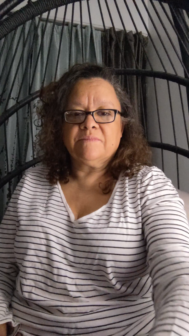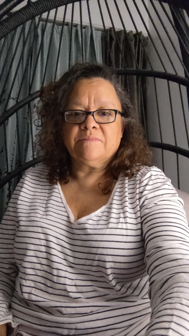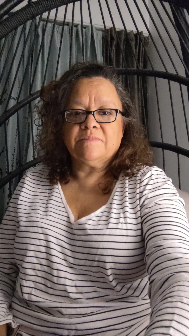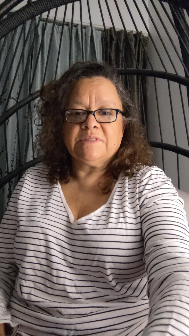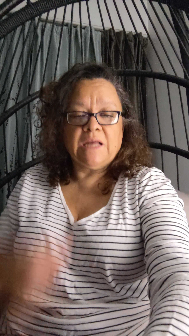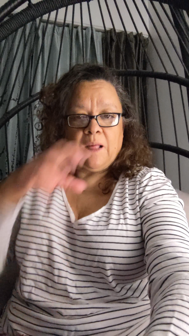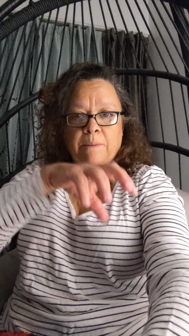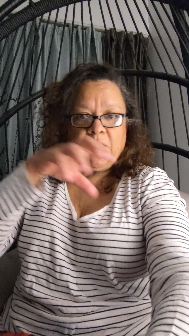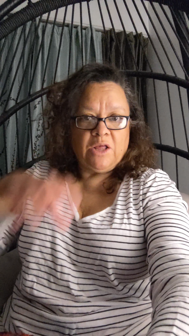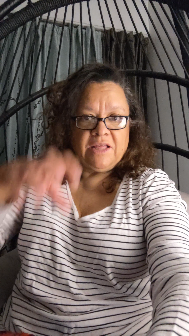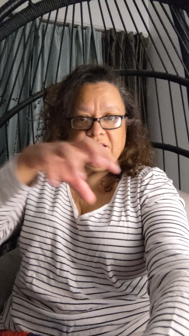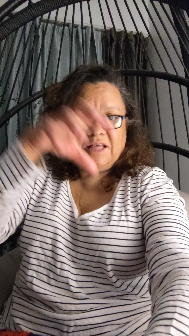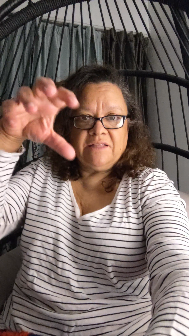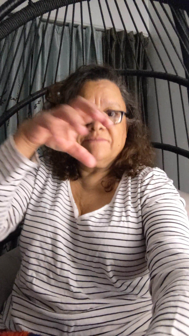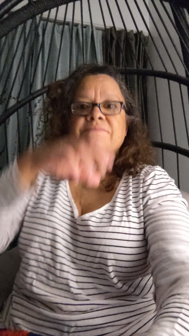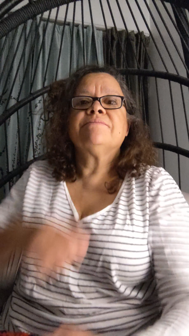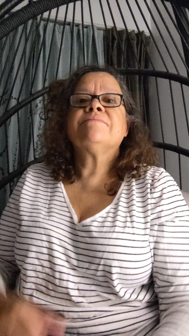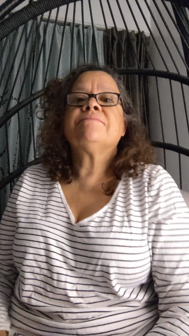block